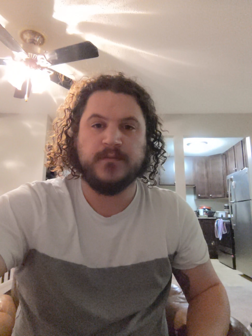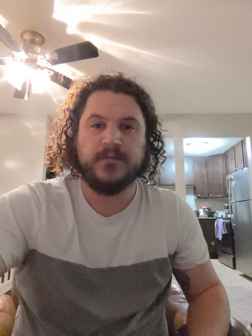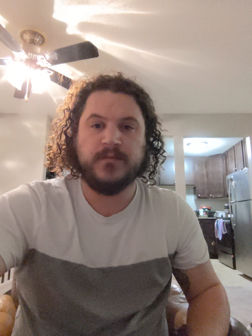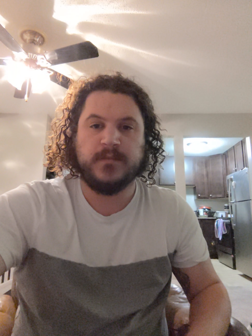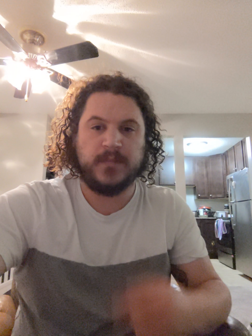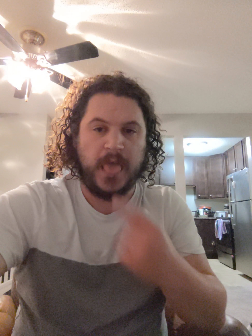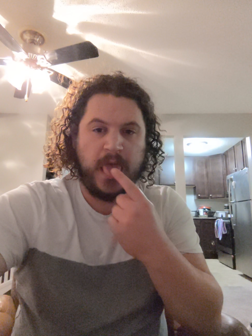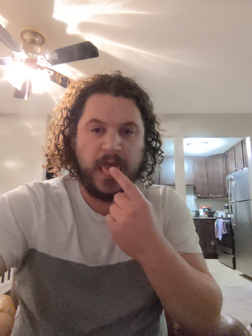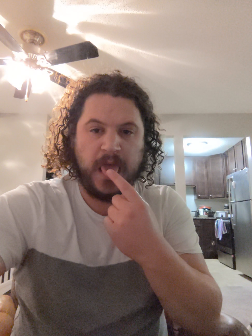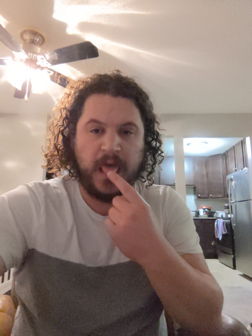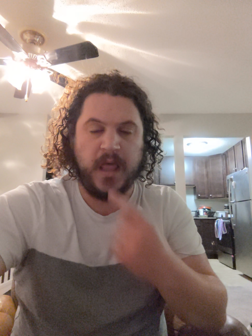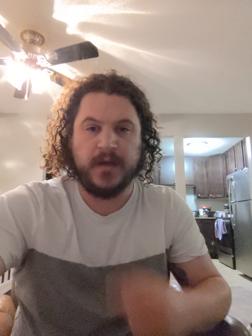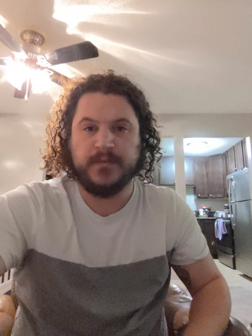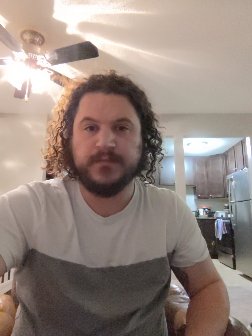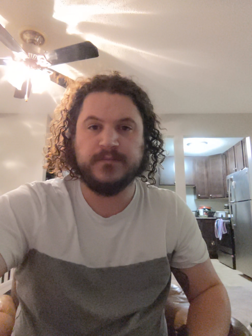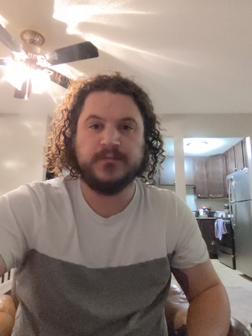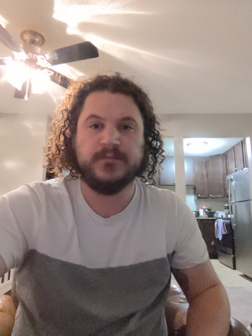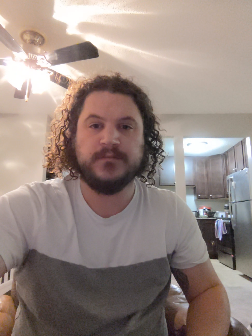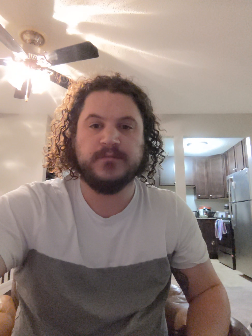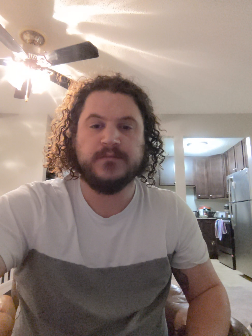tongue